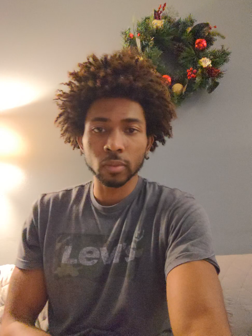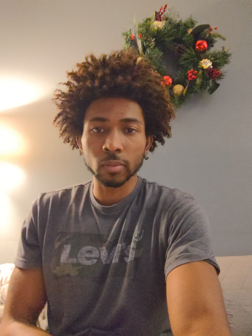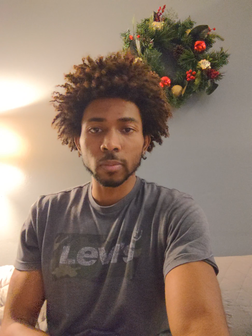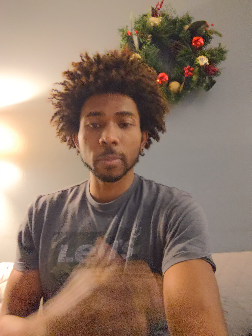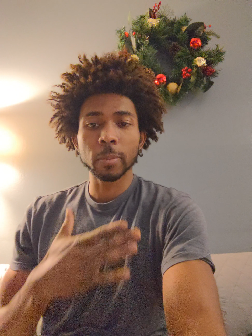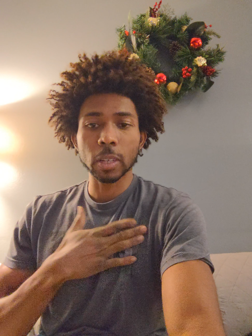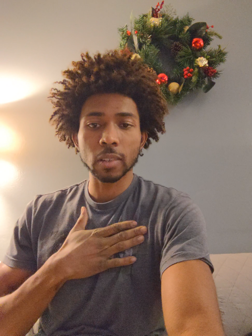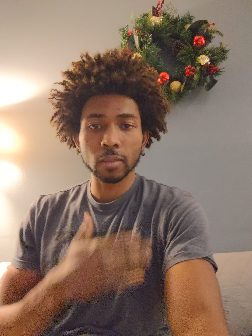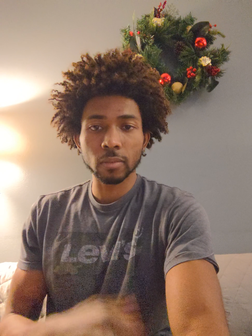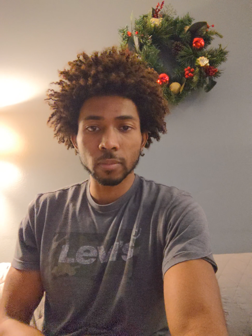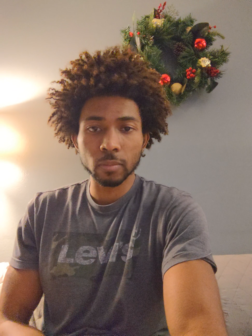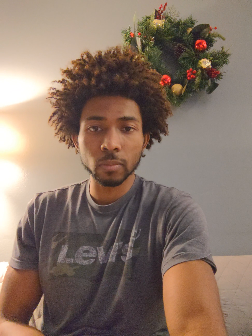my